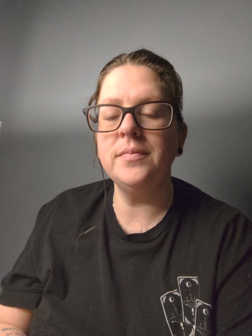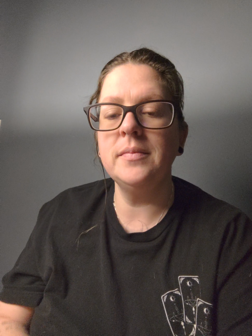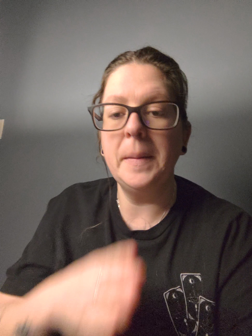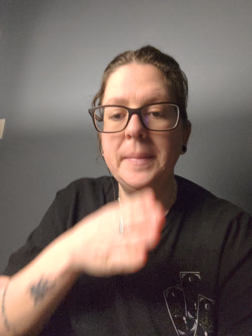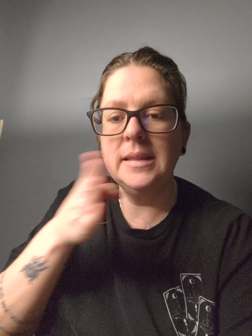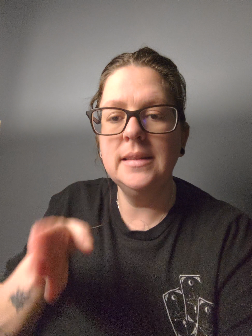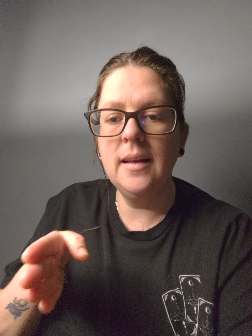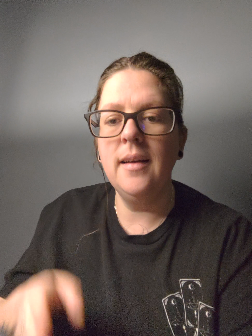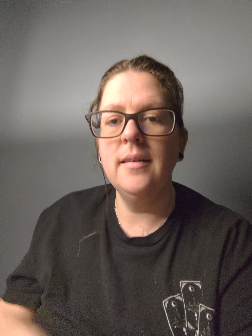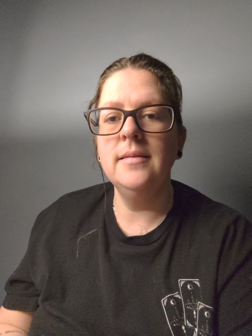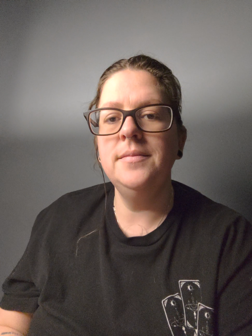beside